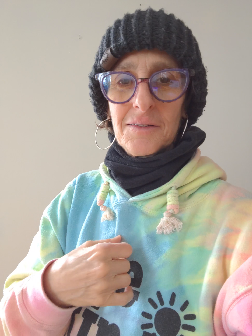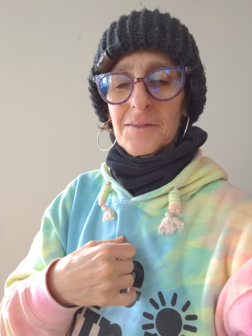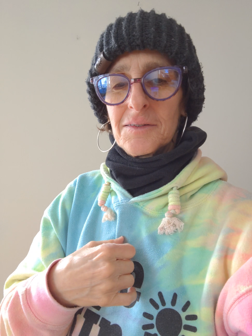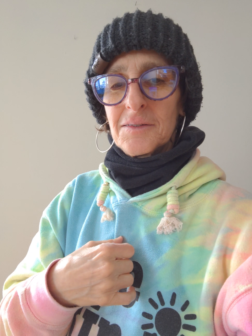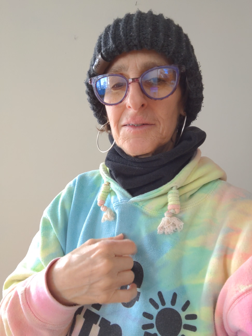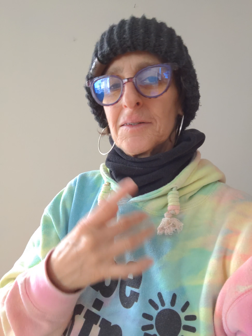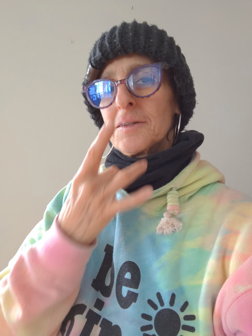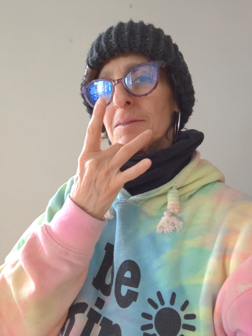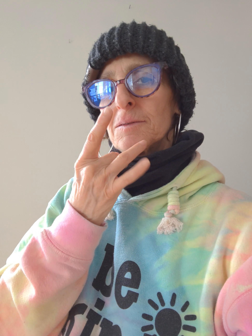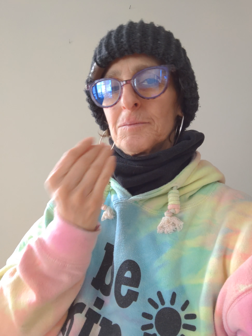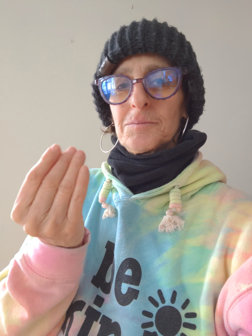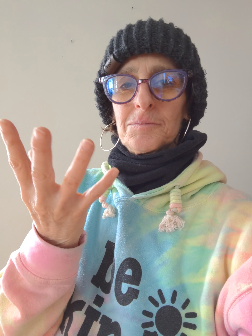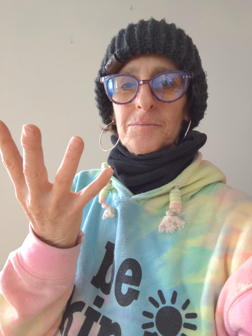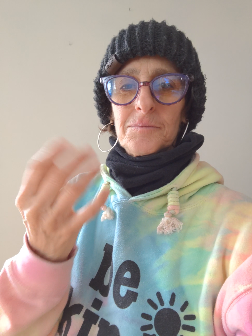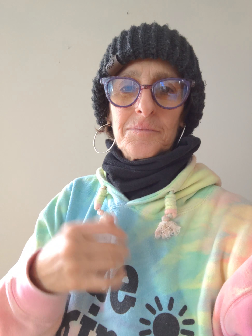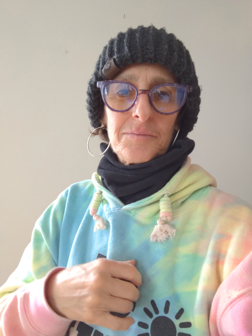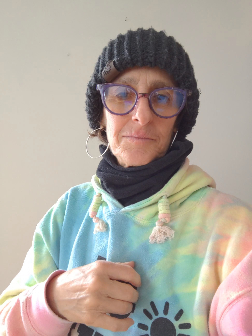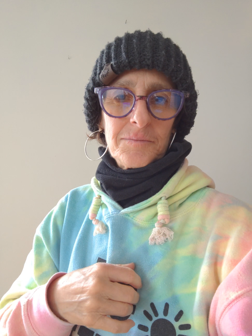lamp